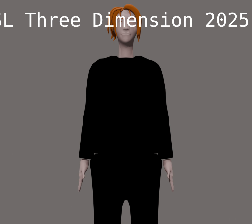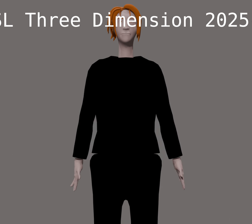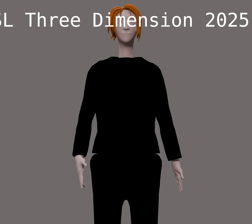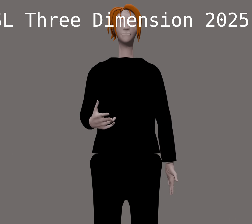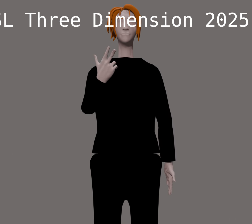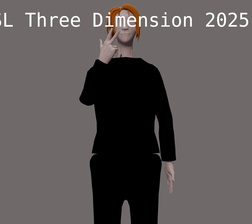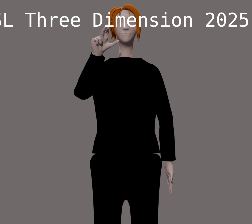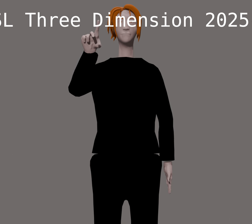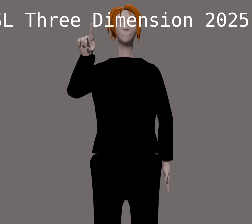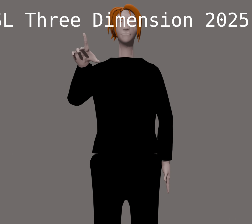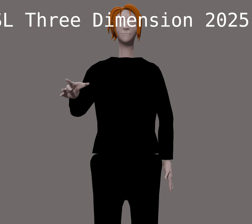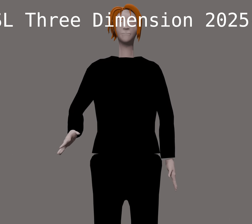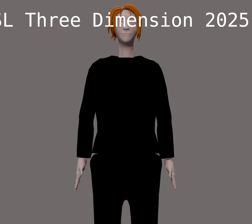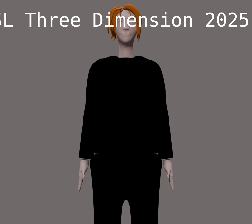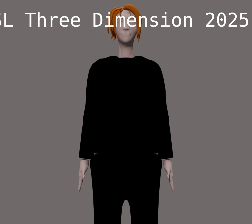Three Dimension